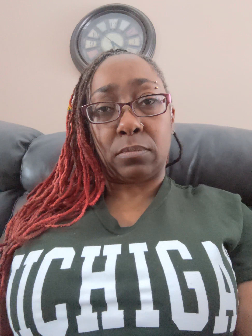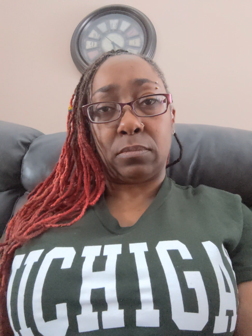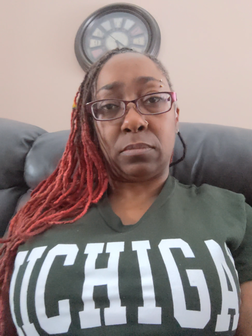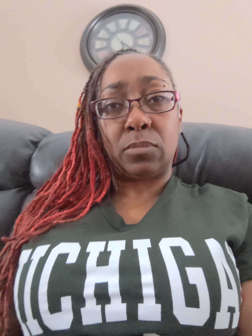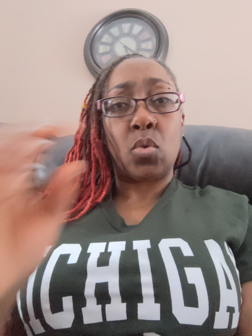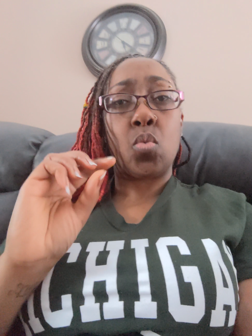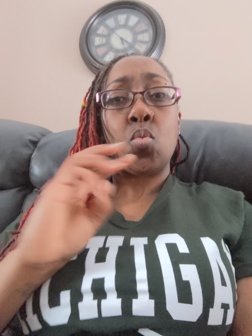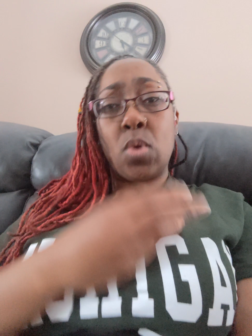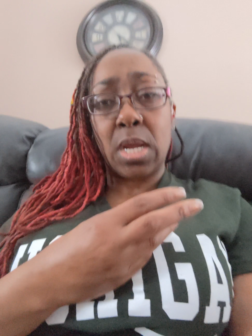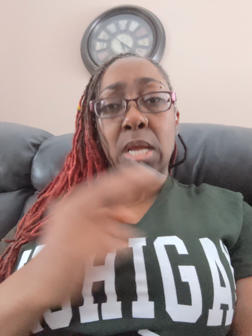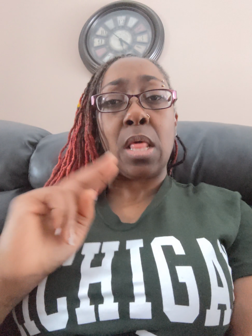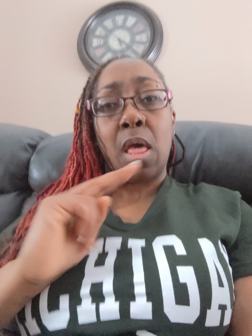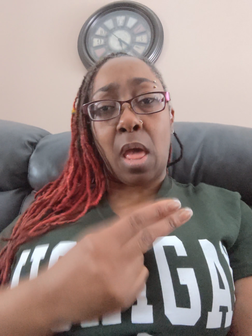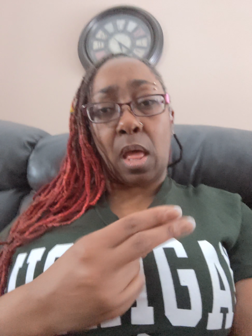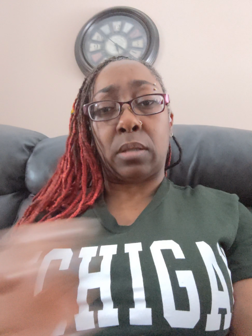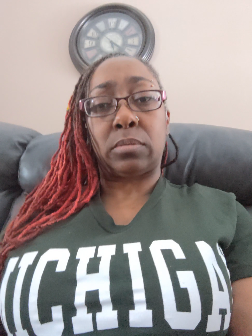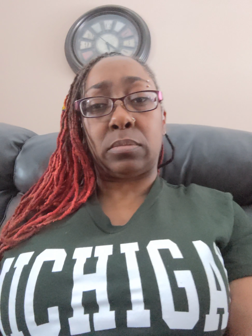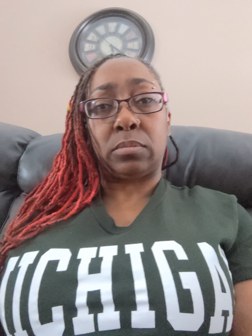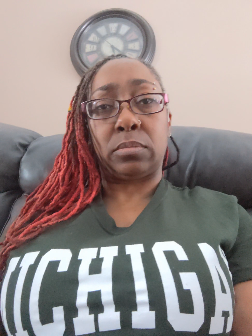we